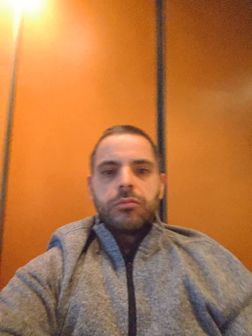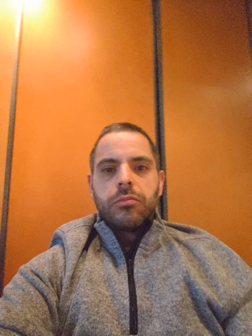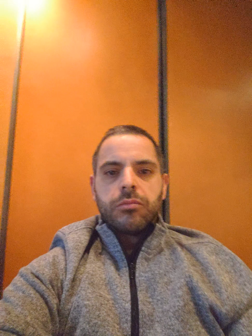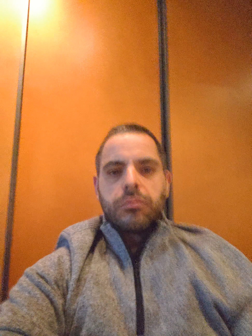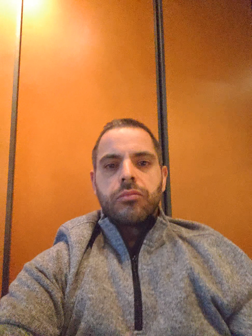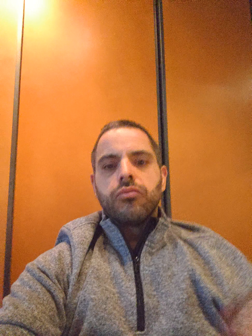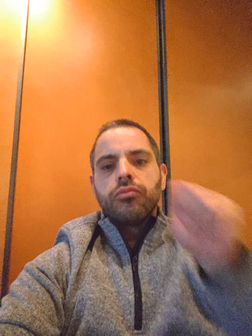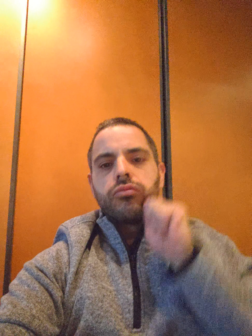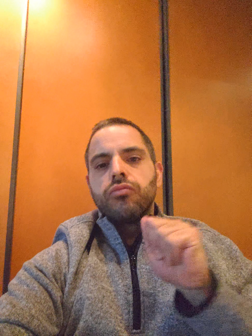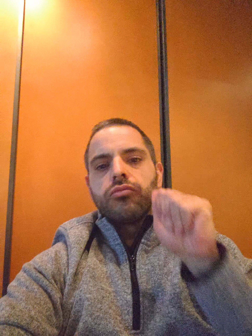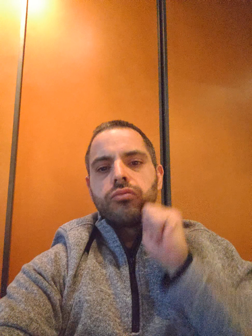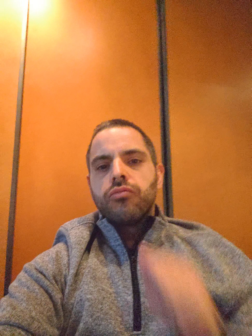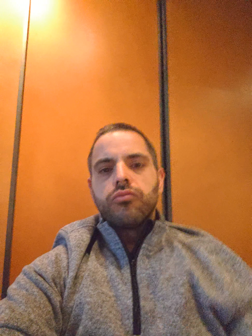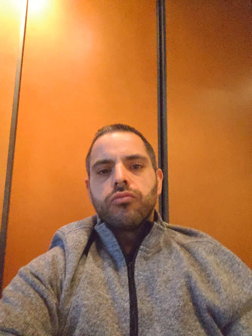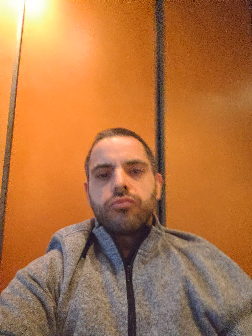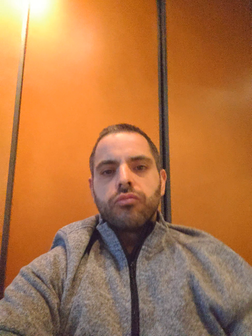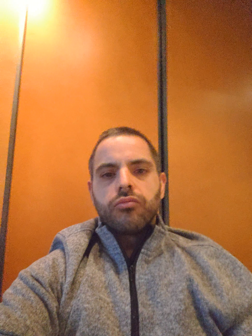aunt